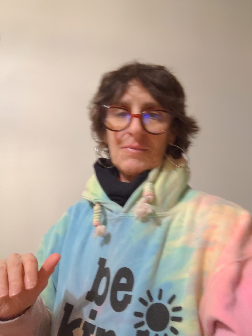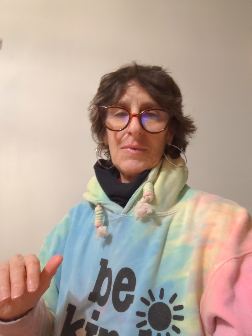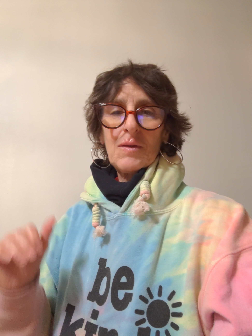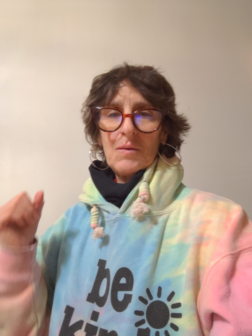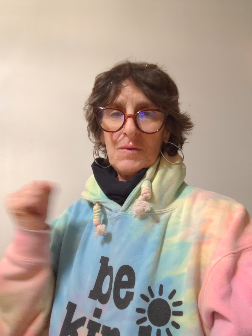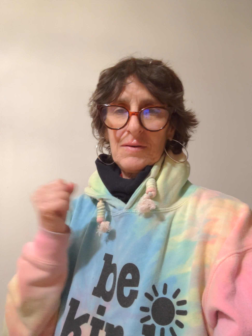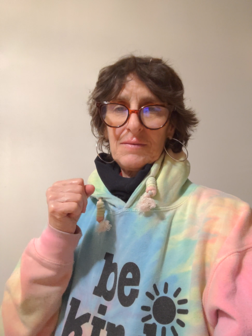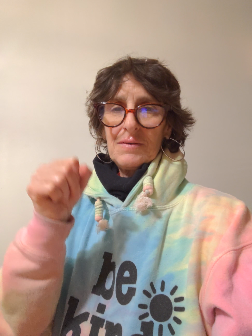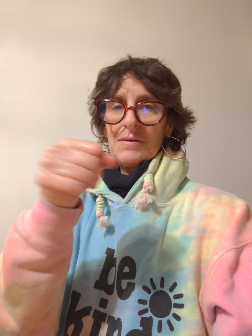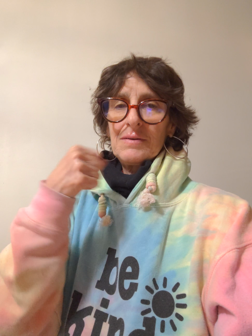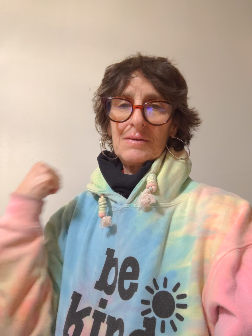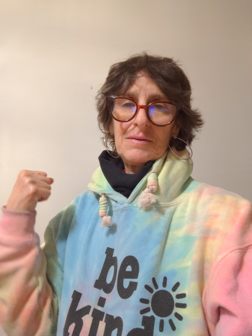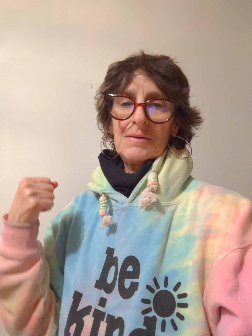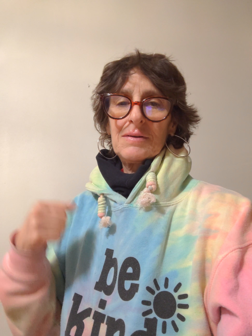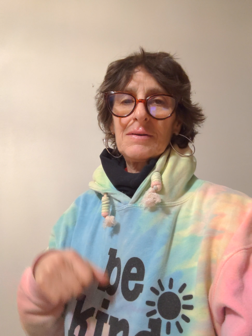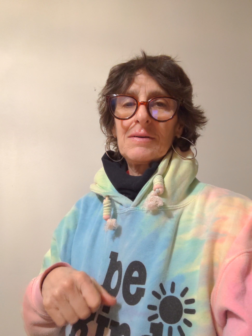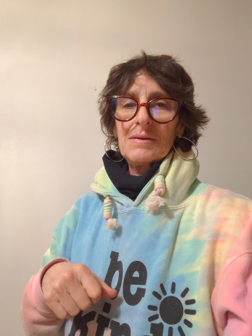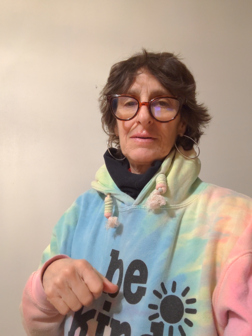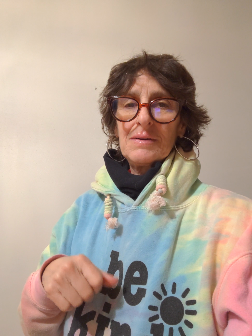refrigerator